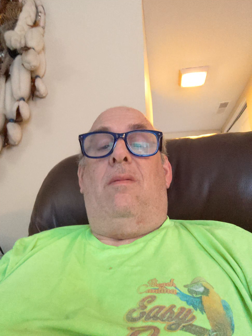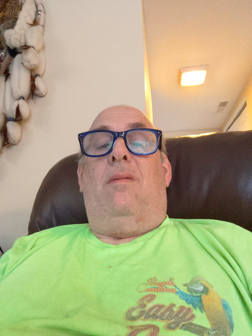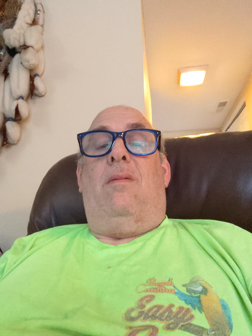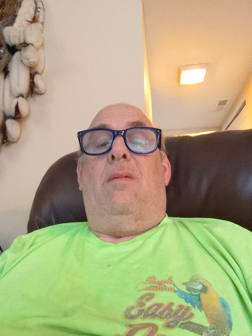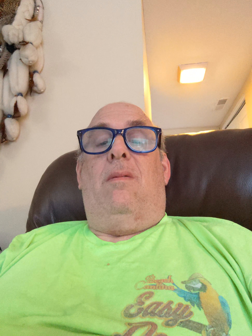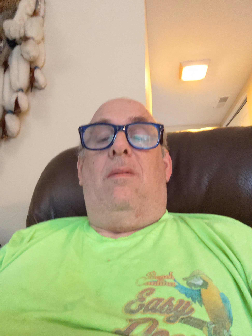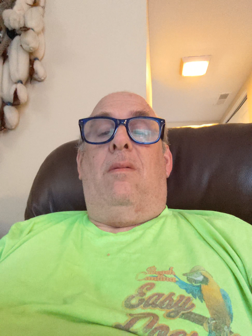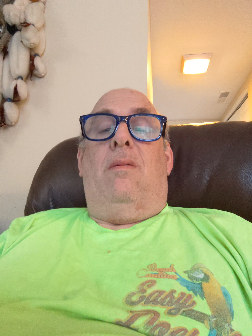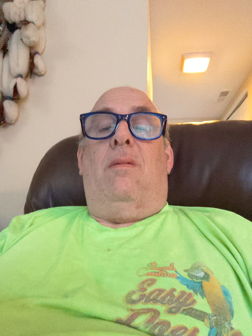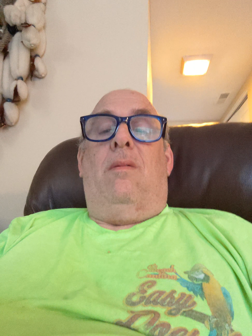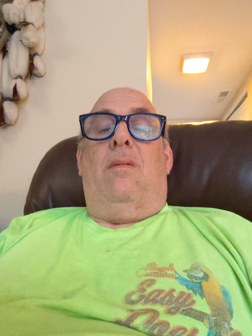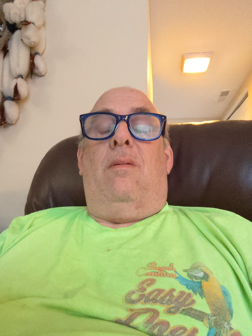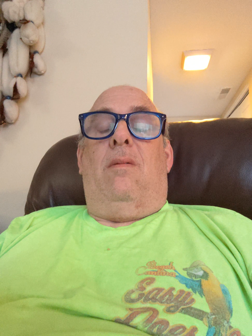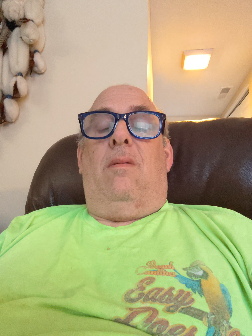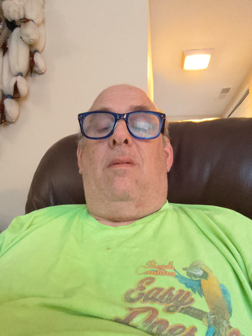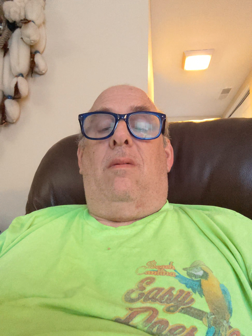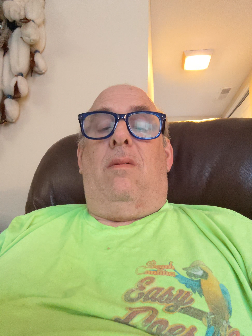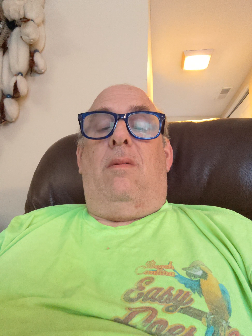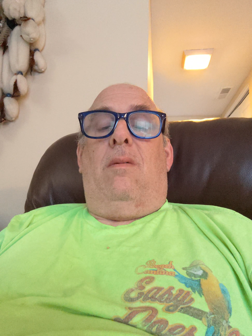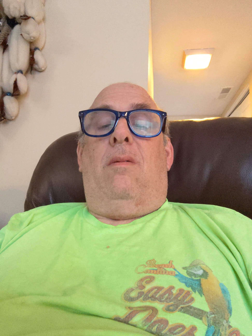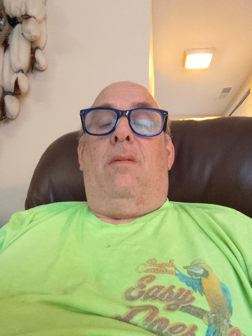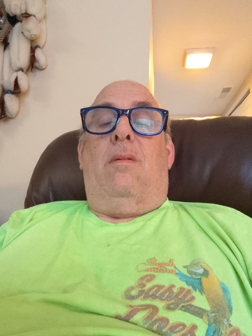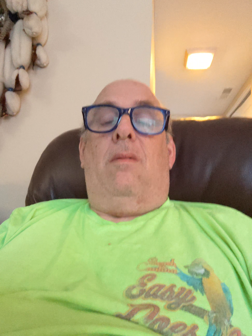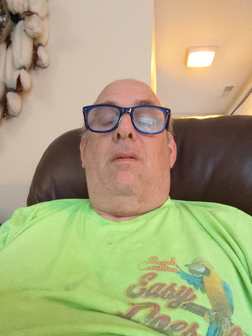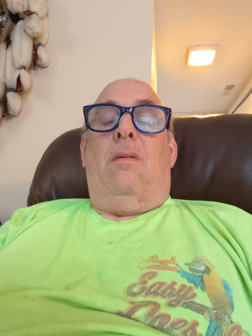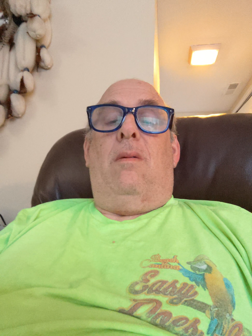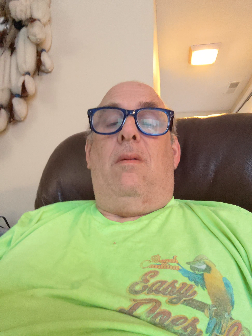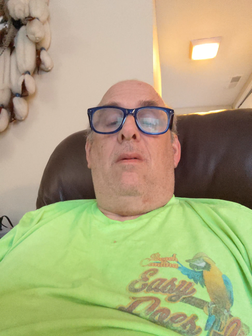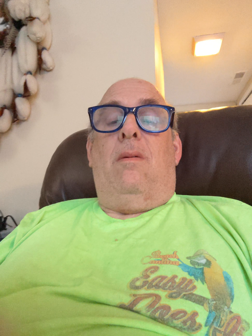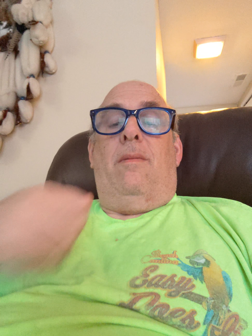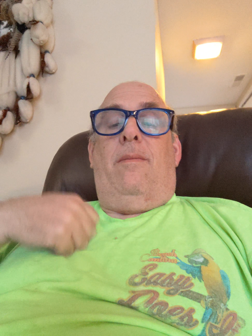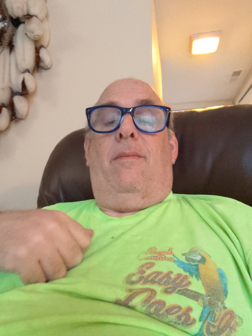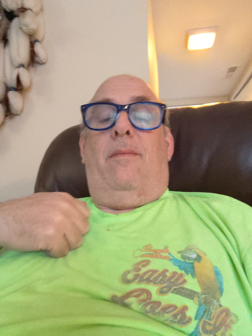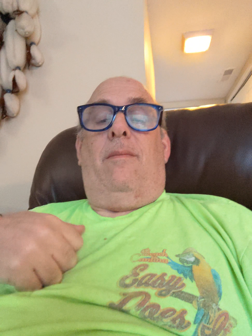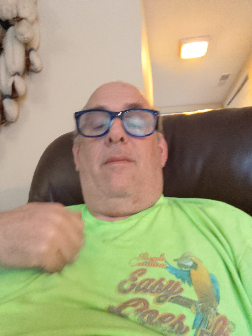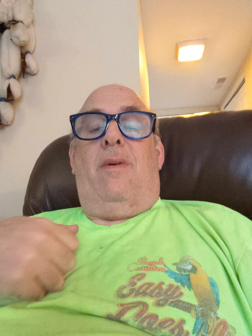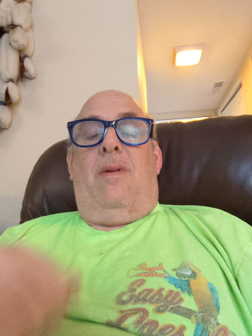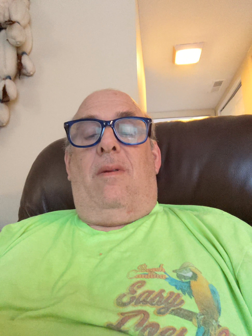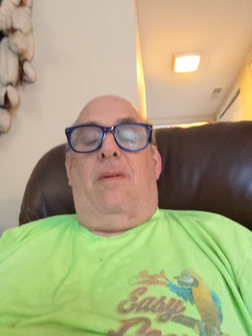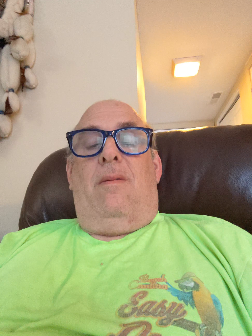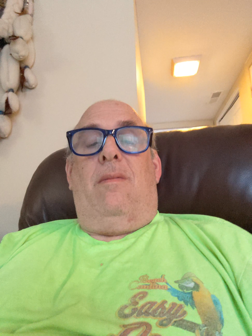bath